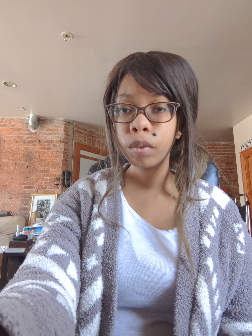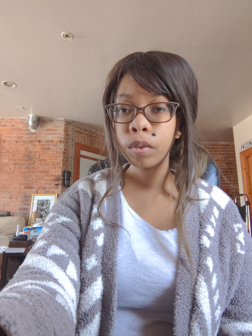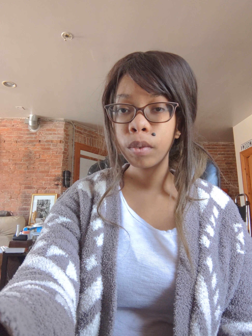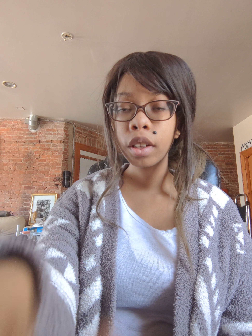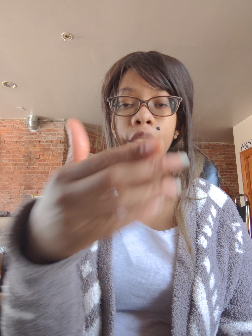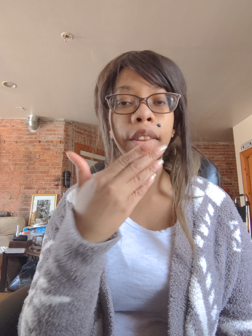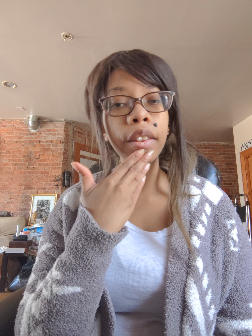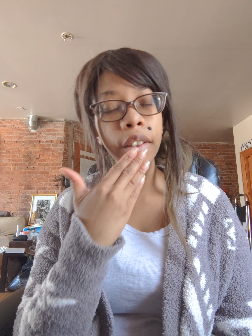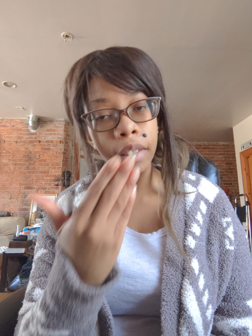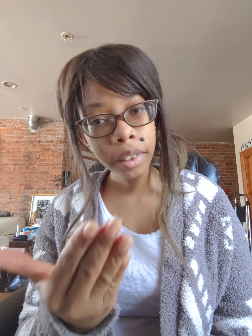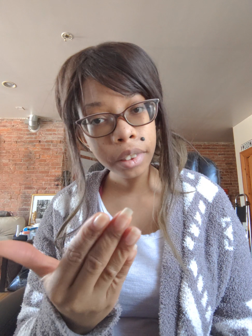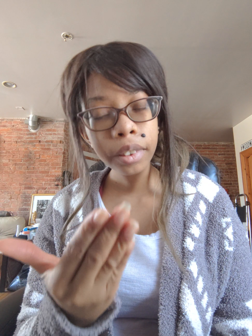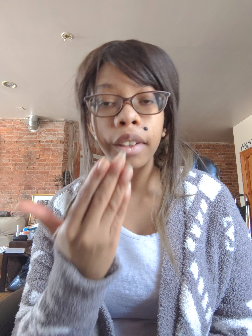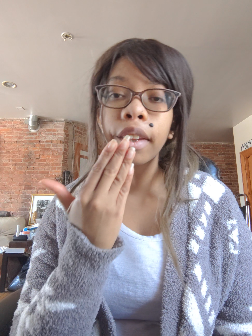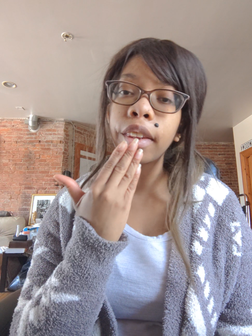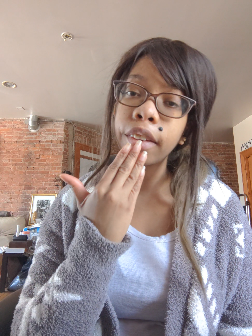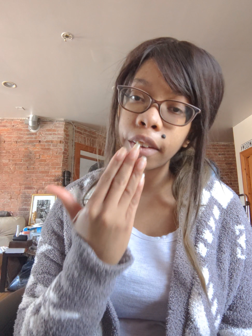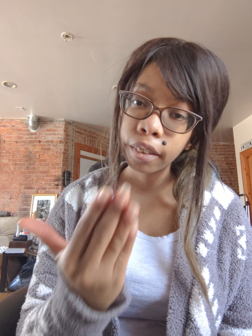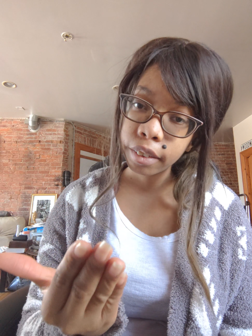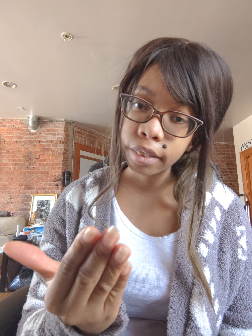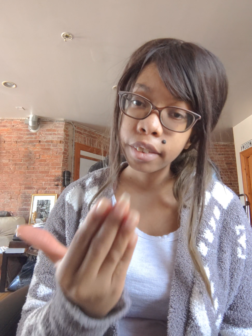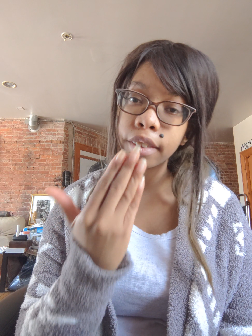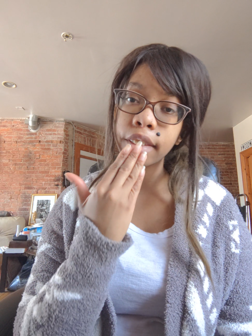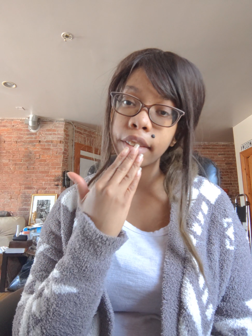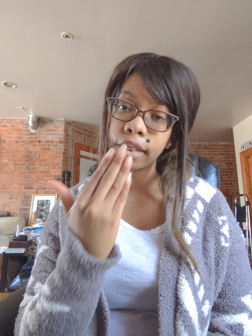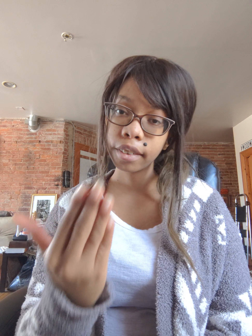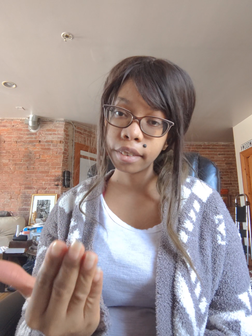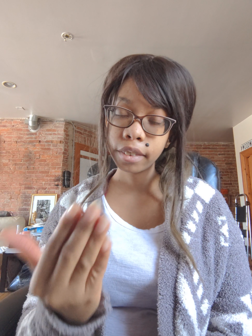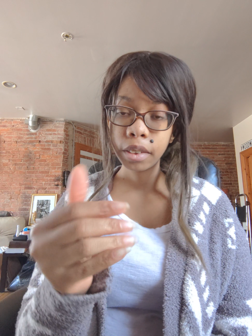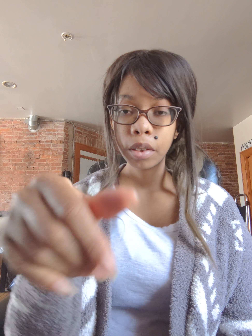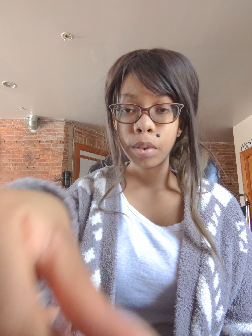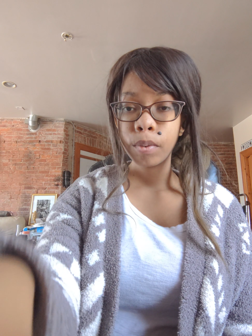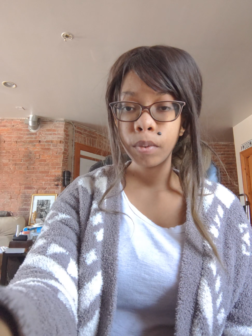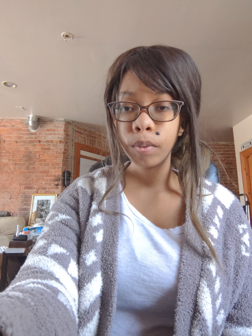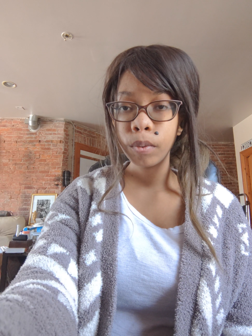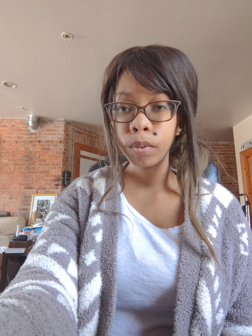thank you